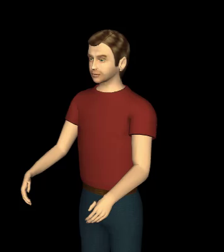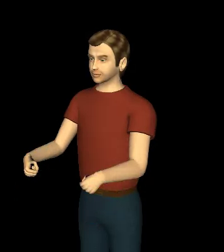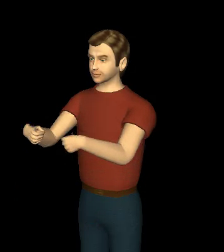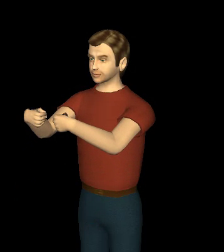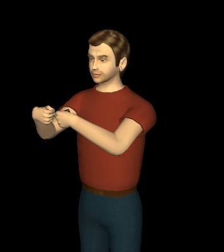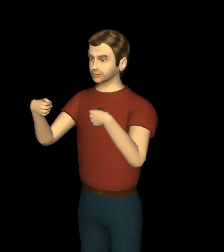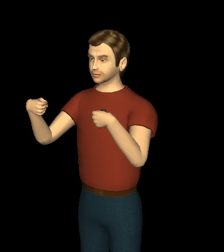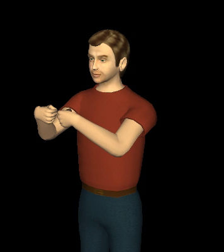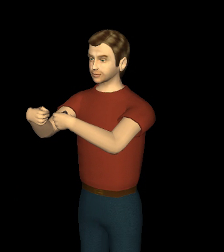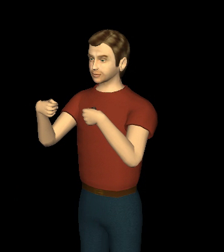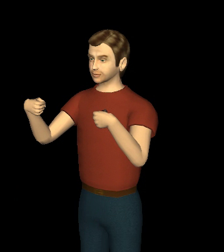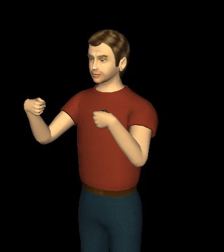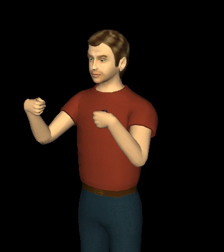خزانة